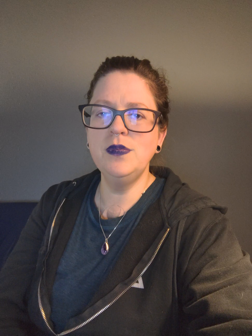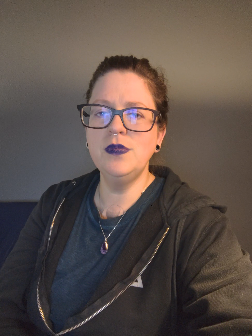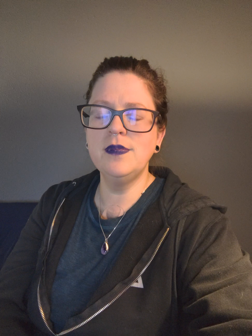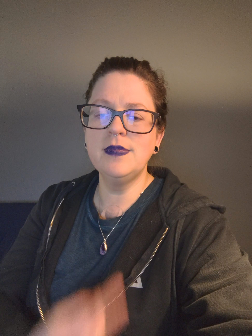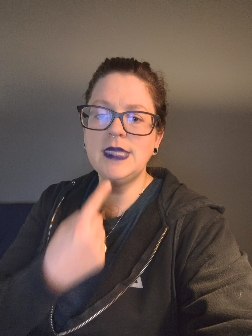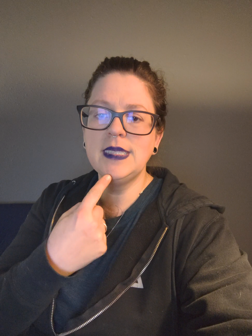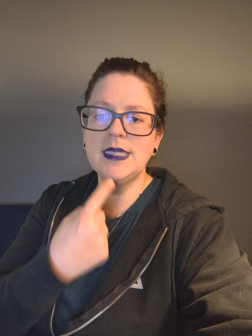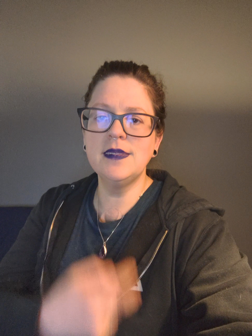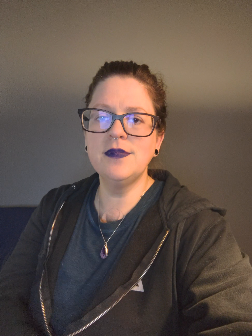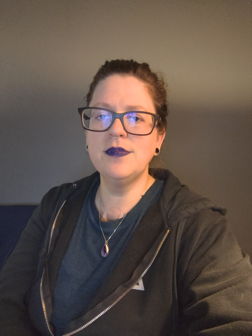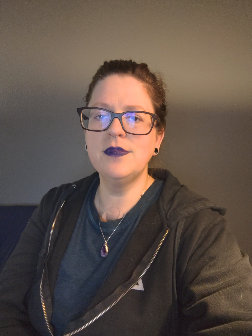say